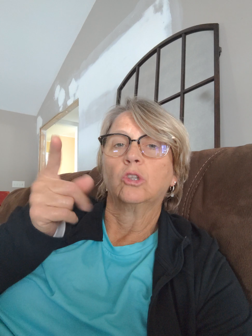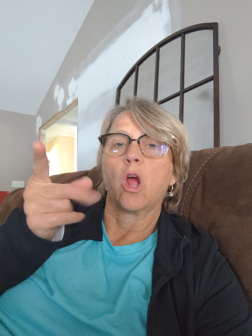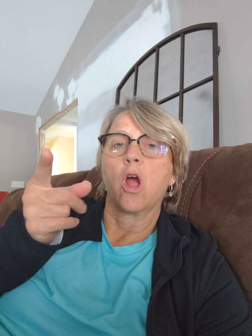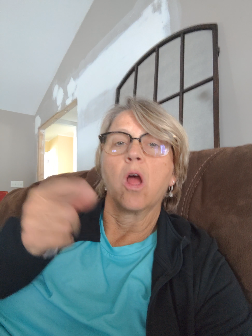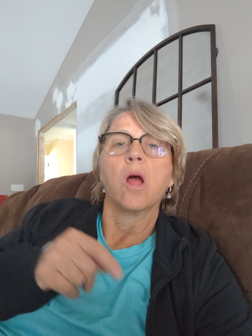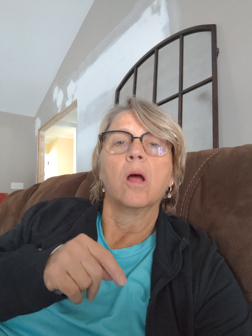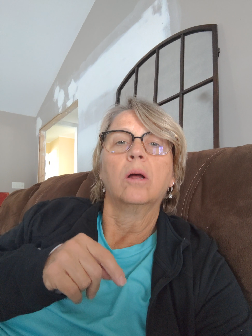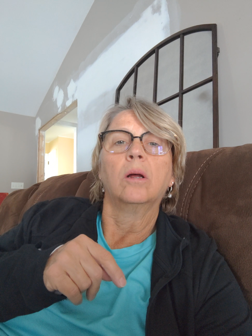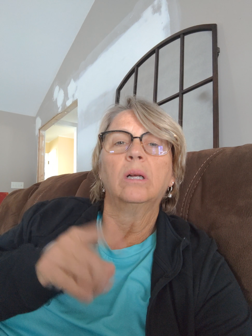dog